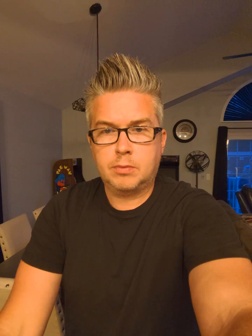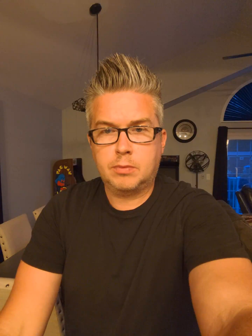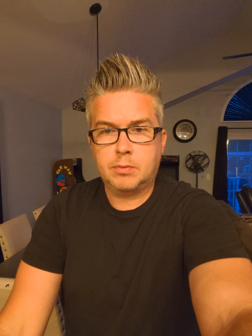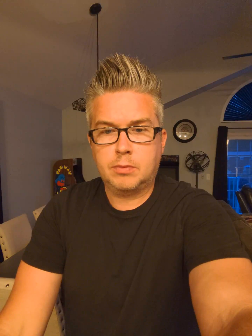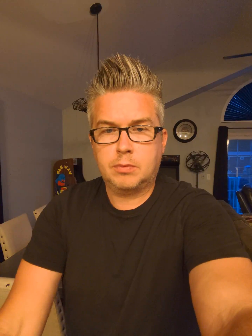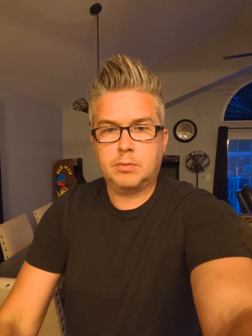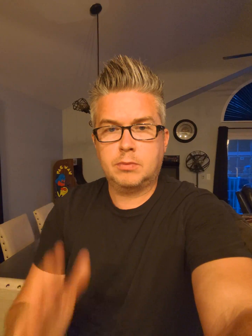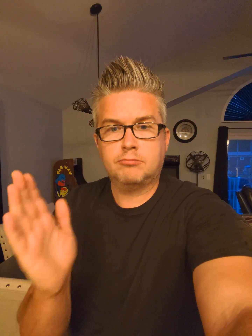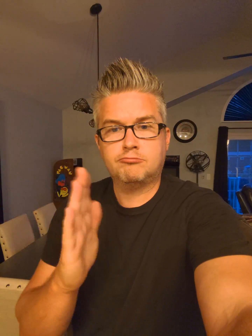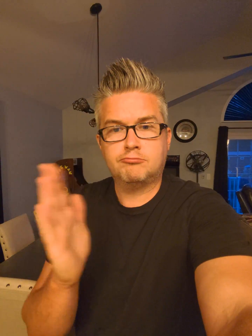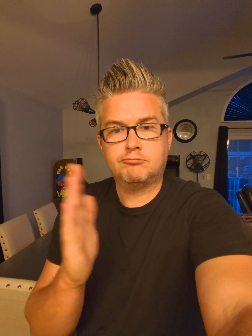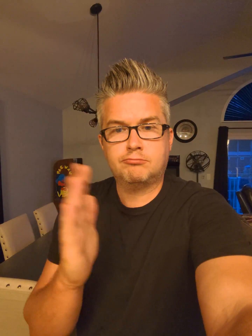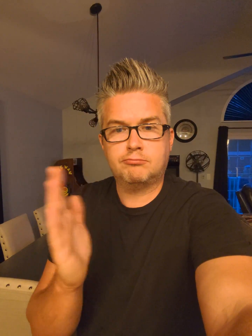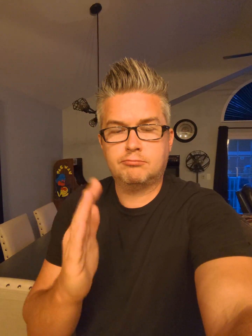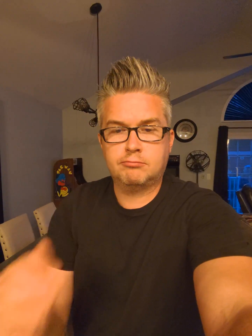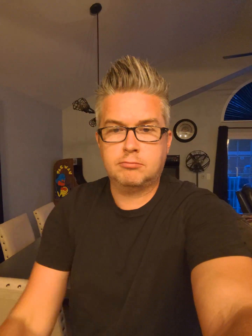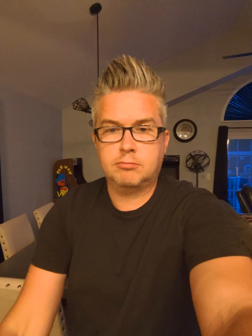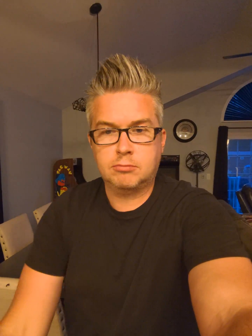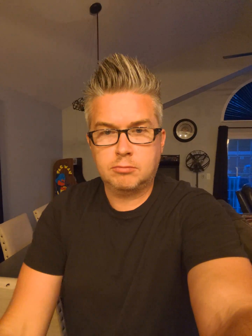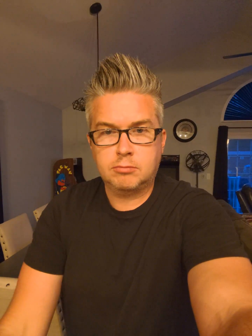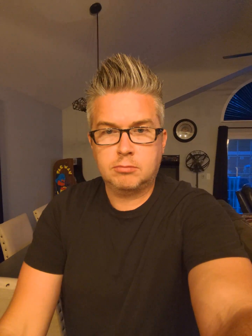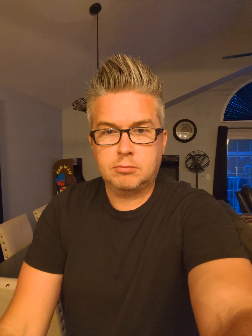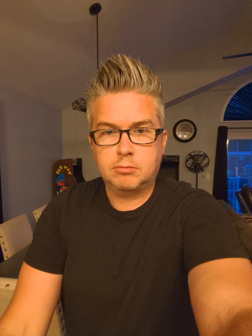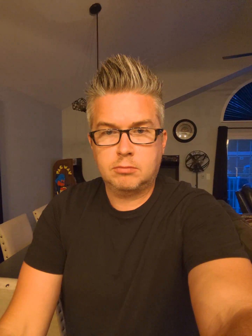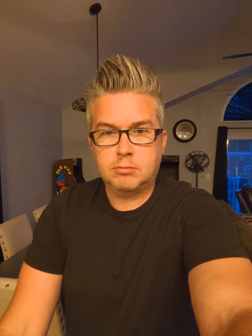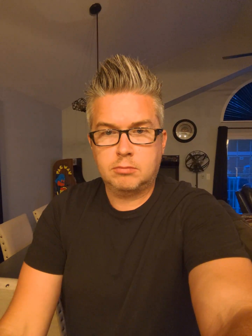clap